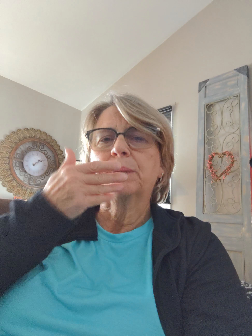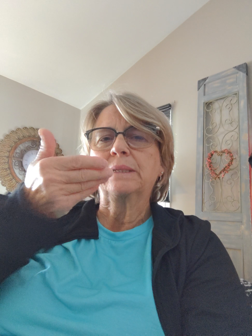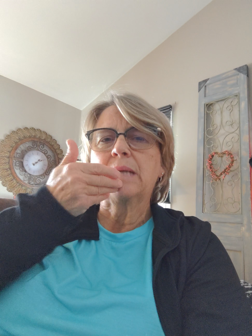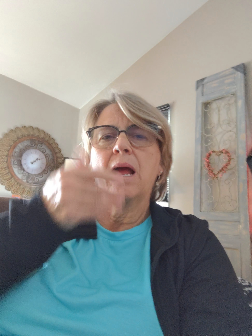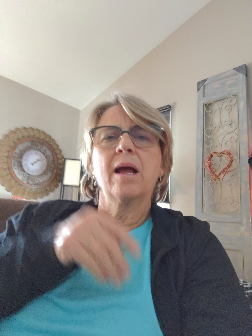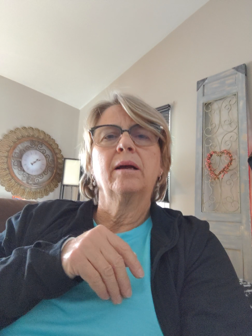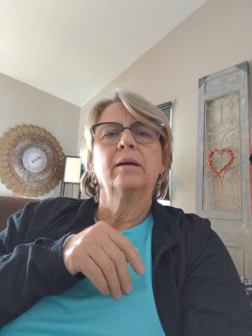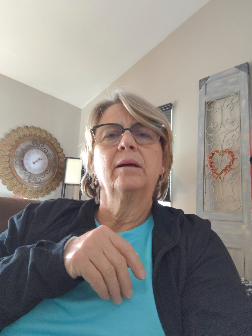pizza